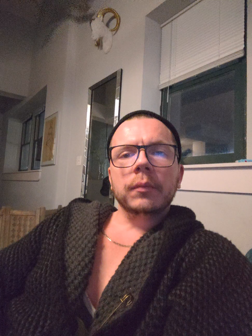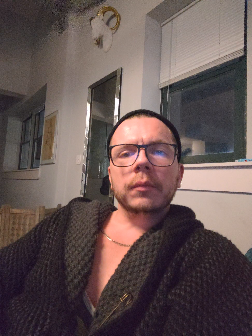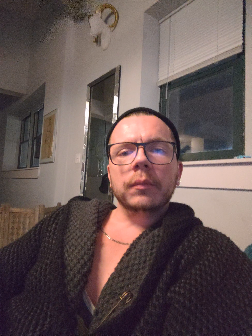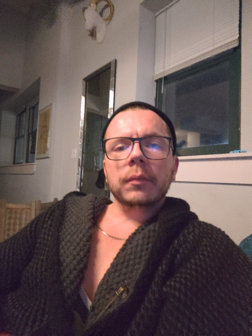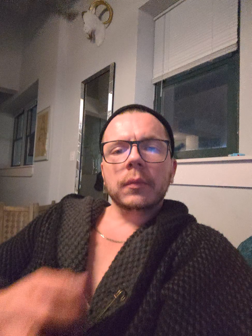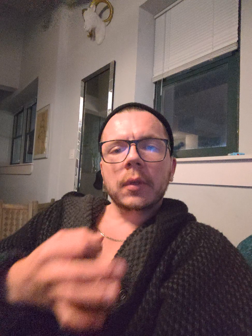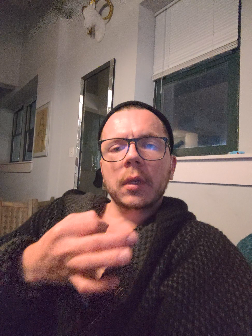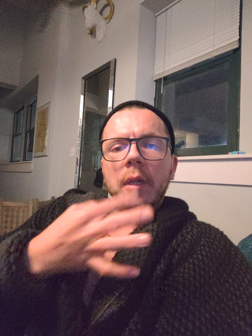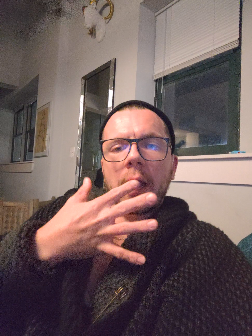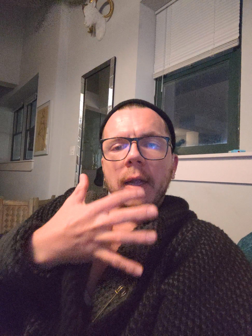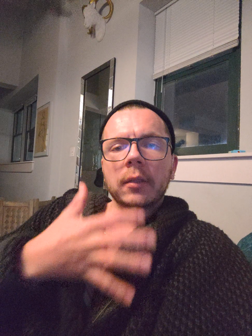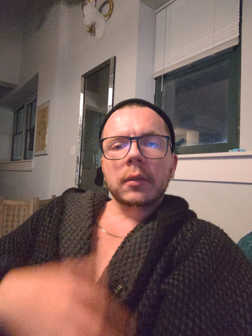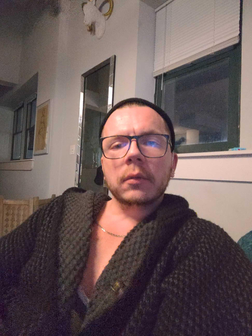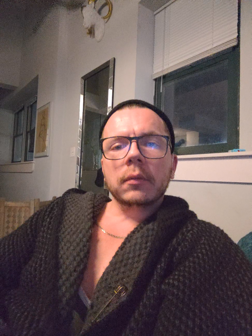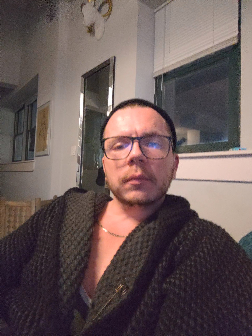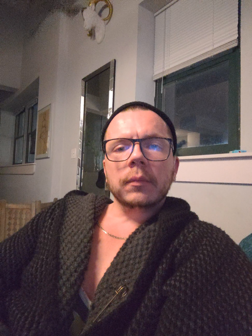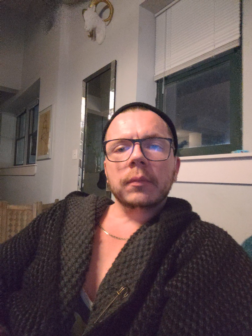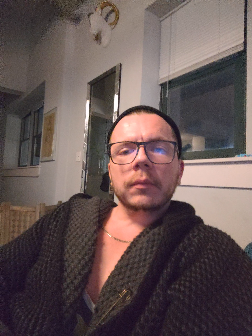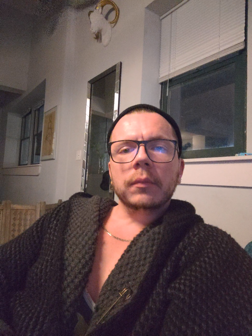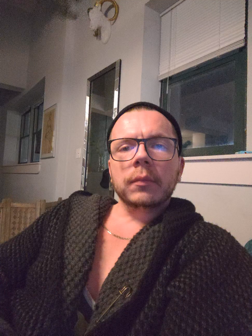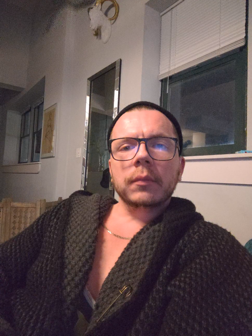snack